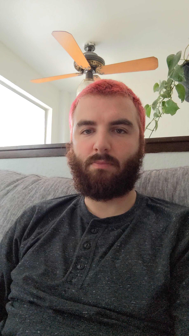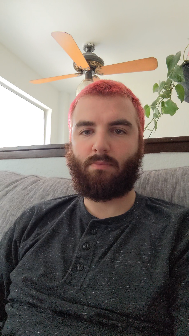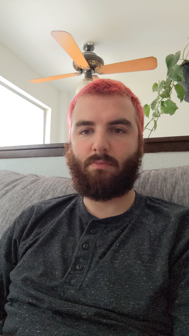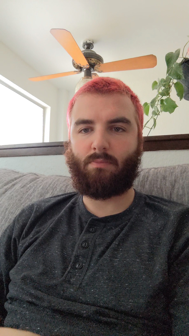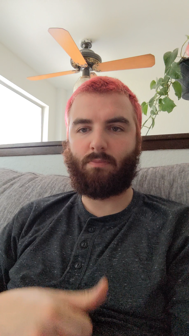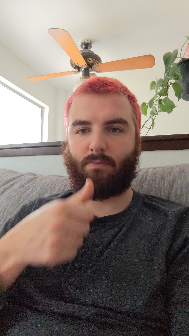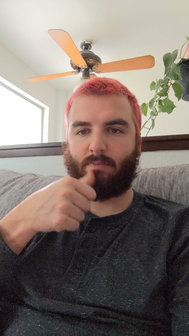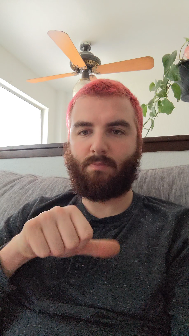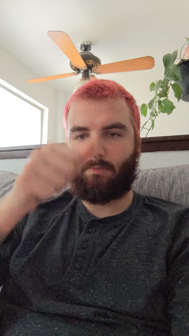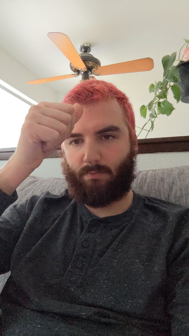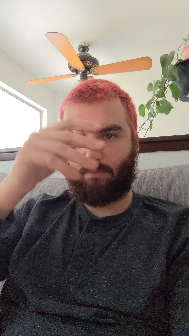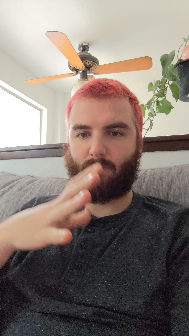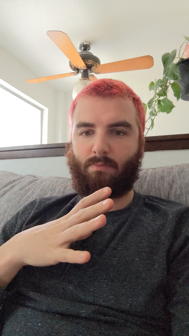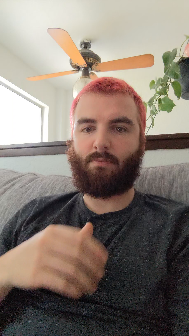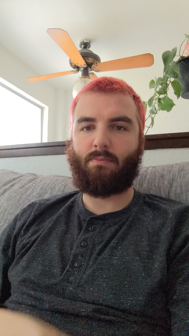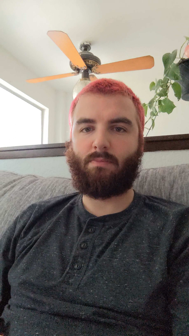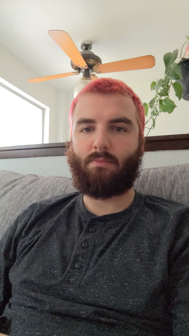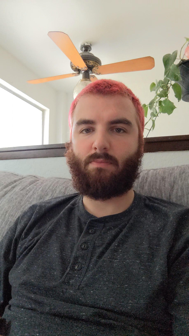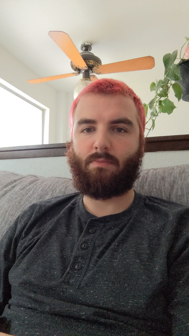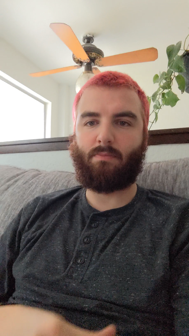mailman